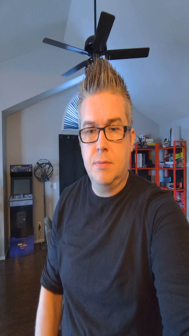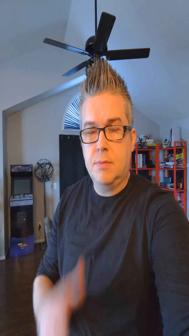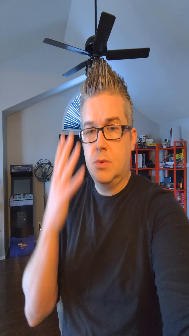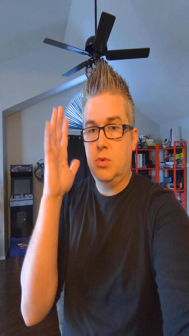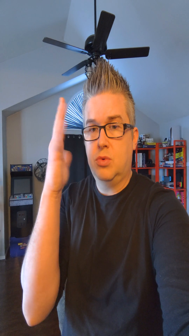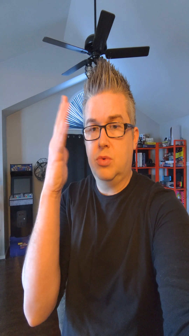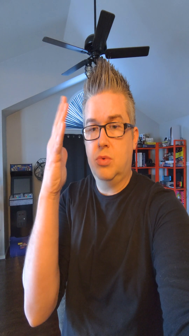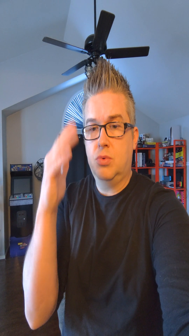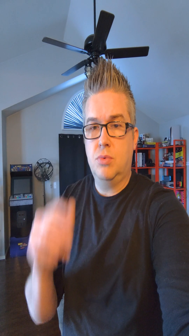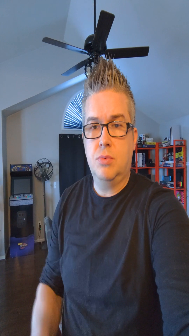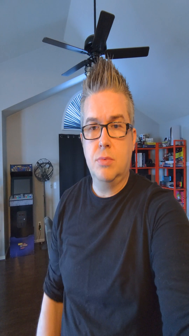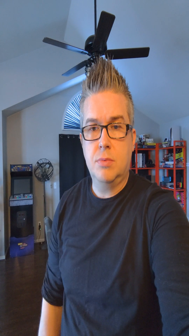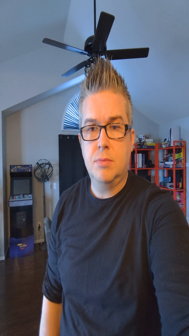tree